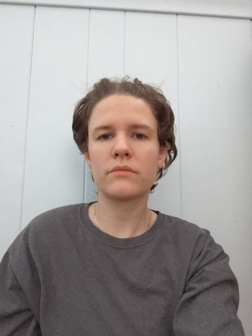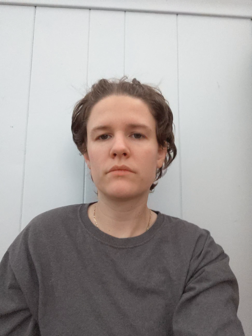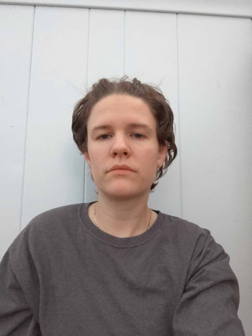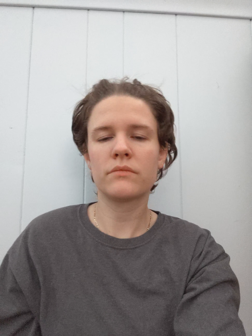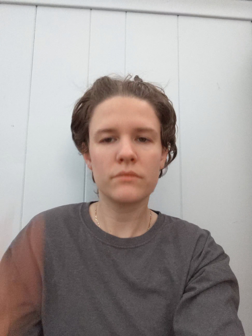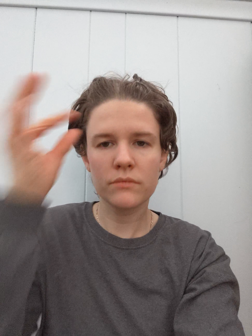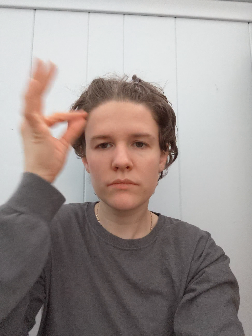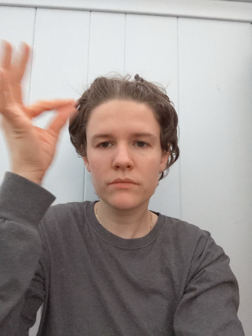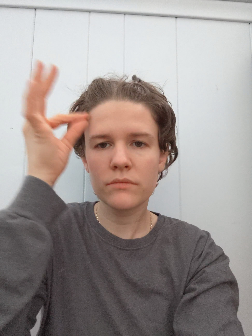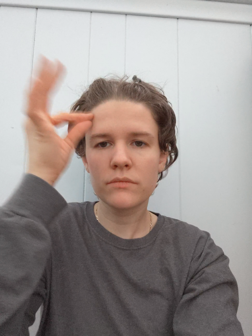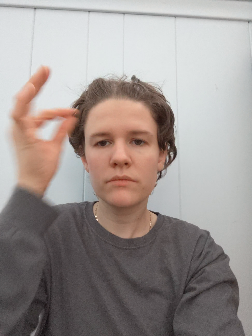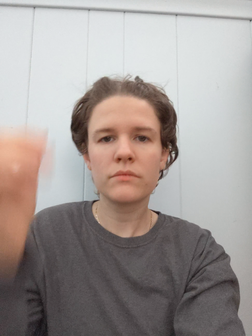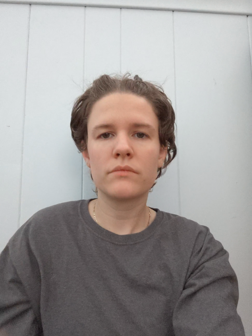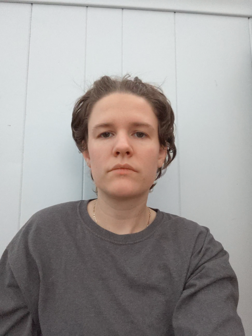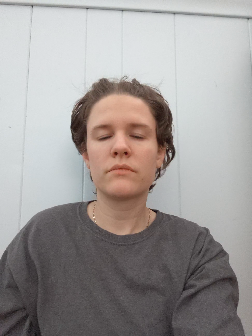hair